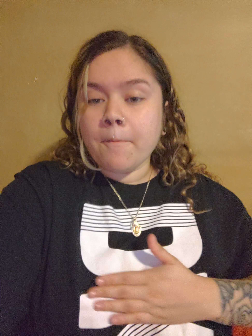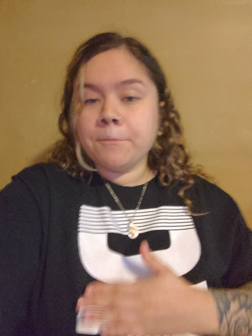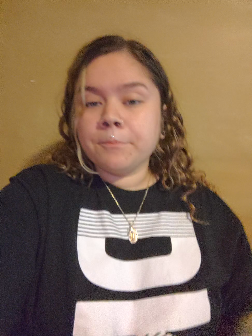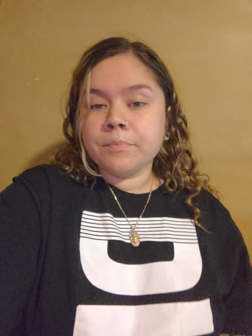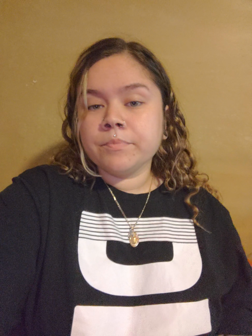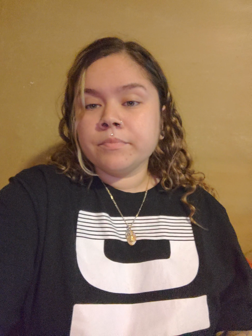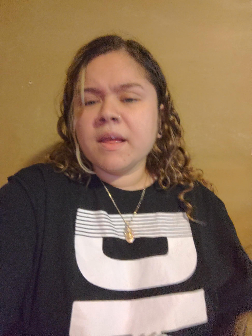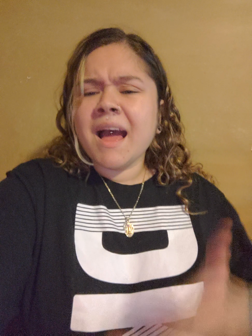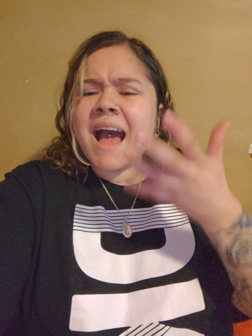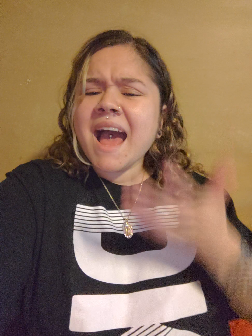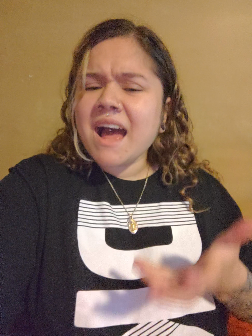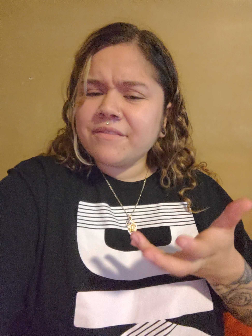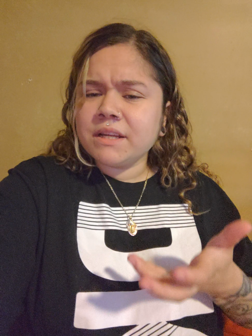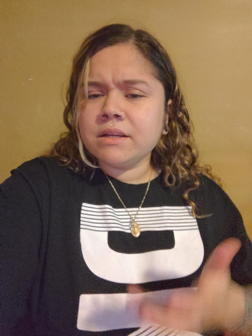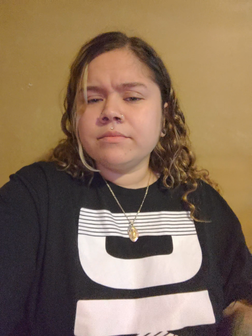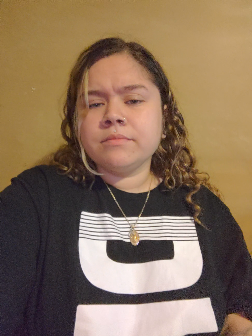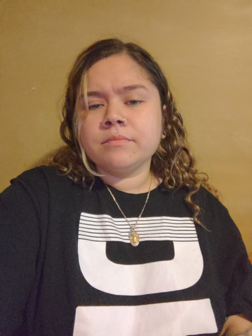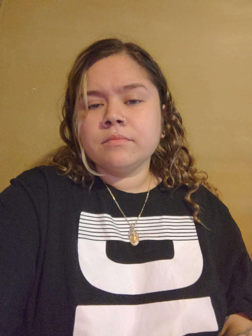heavy